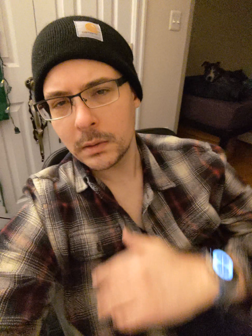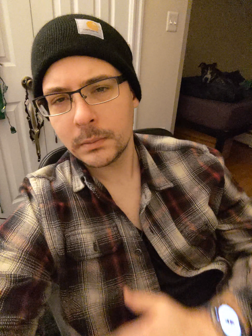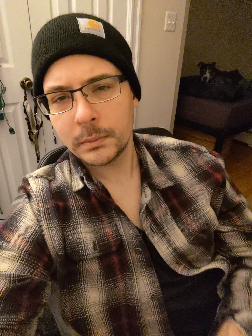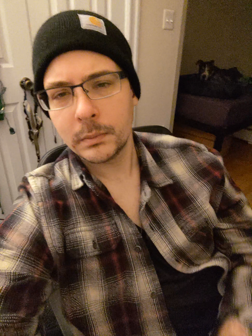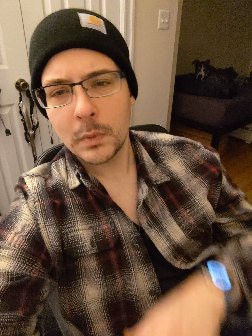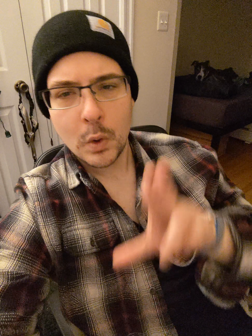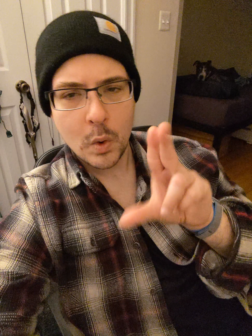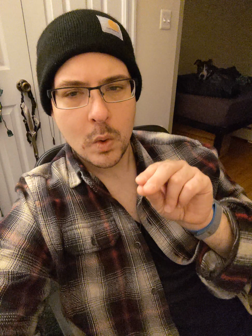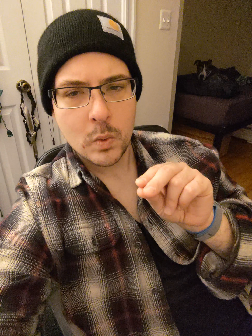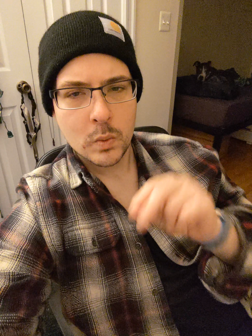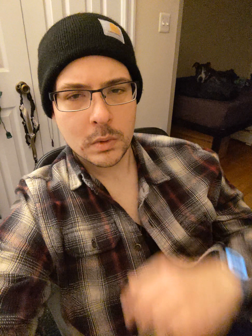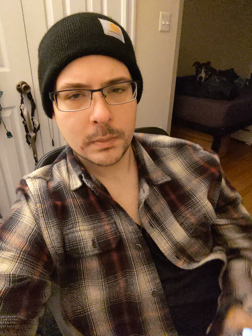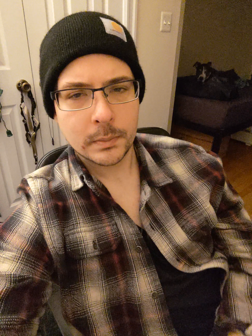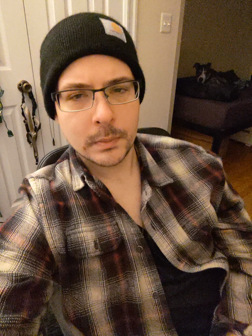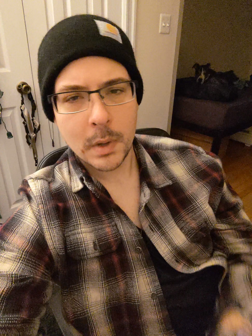no